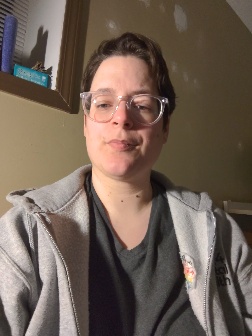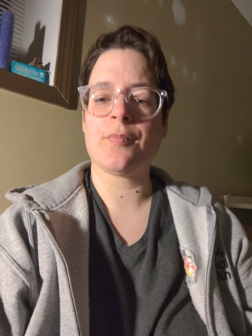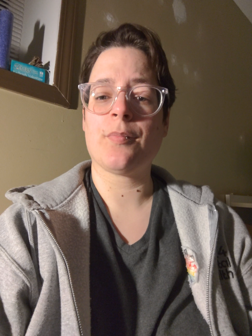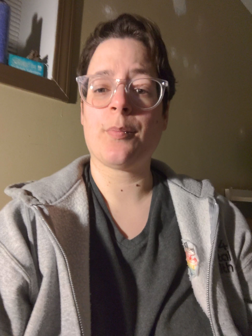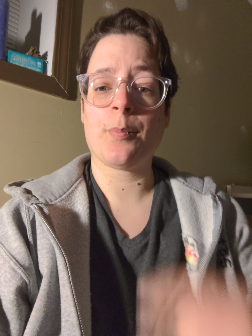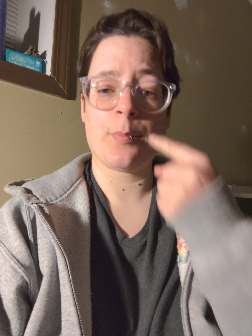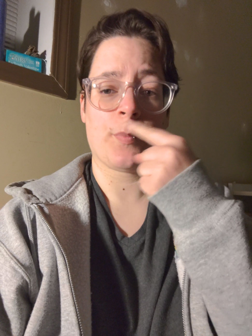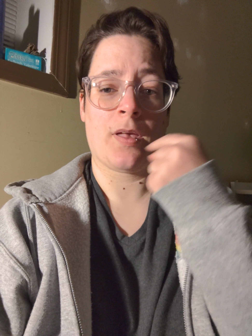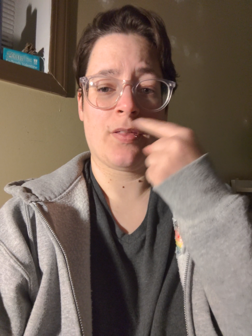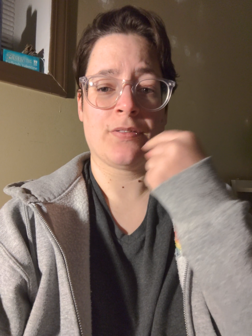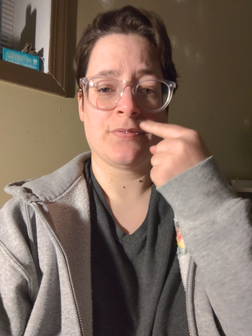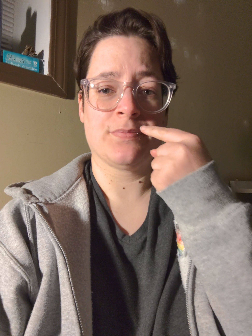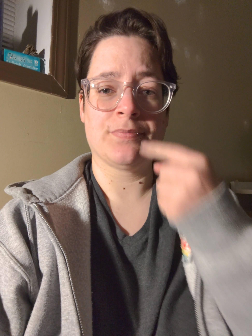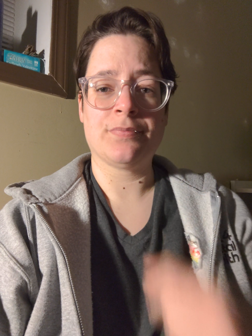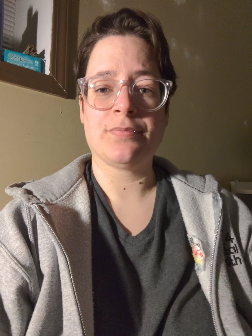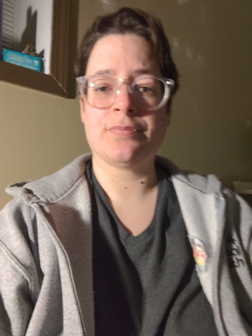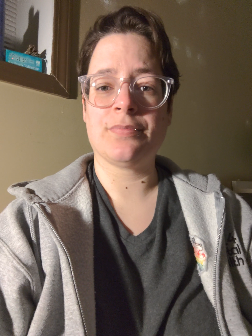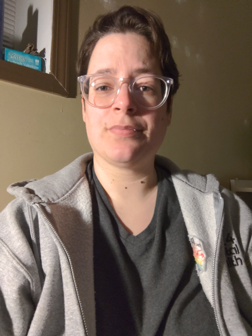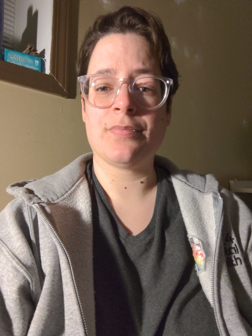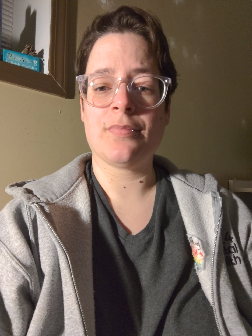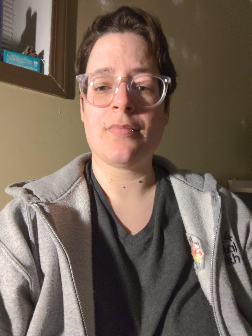mouth